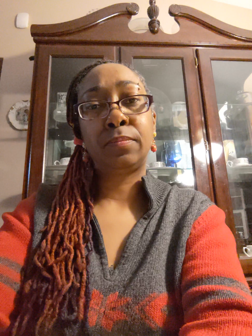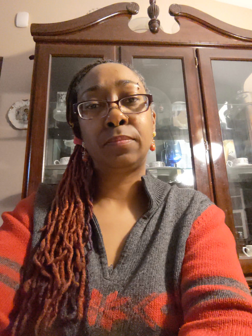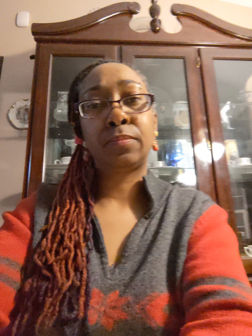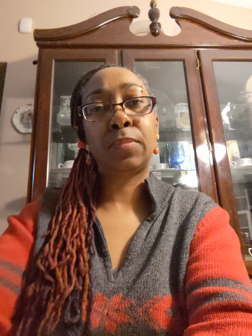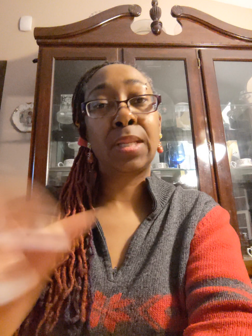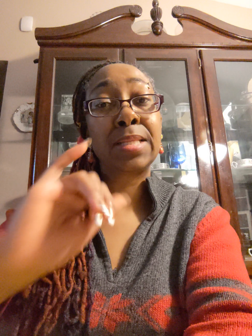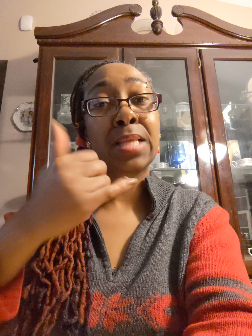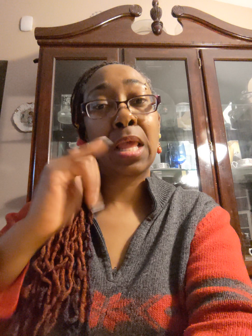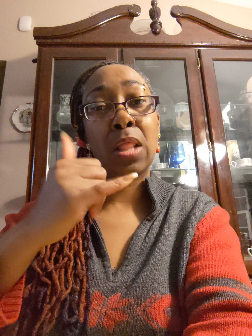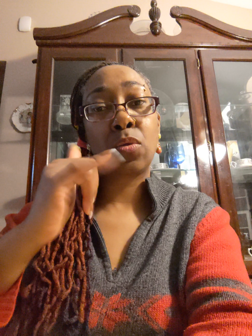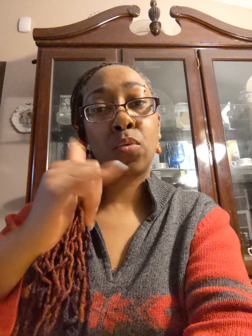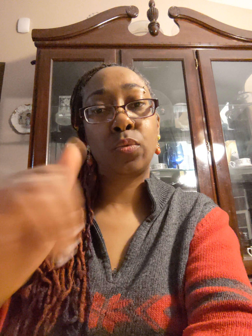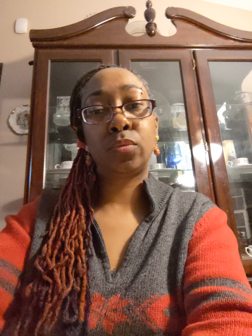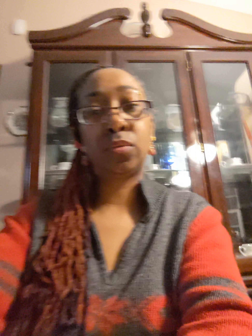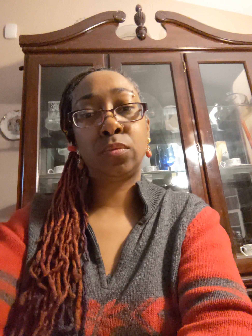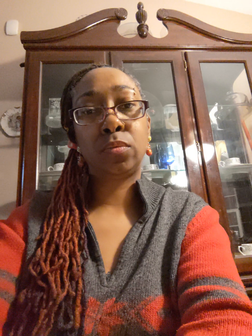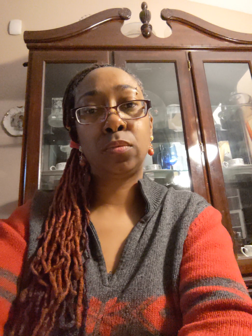yellow